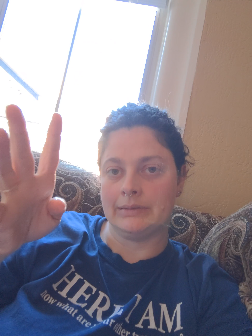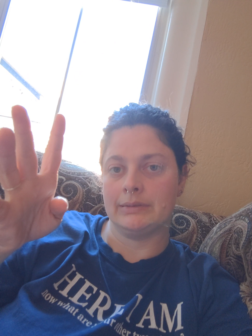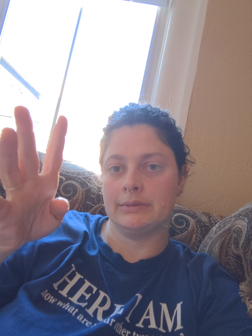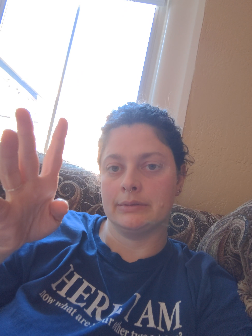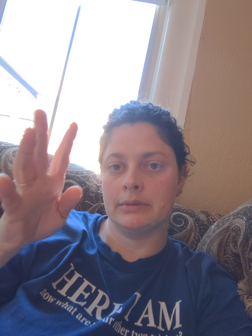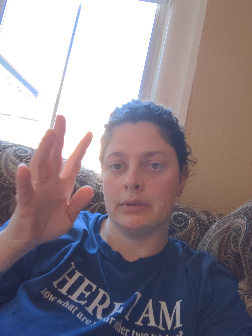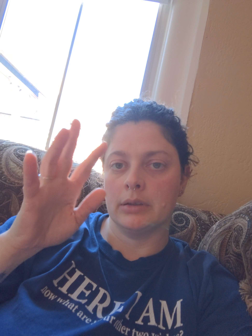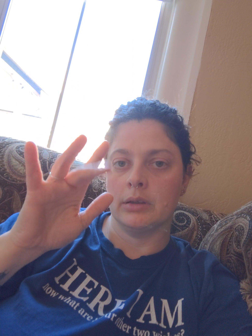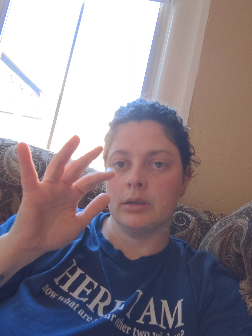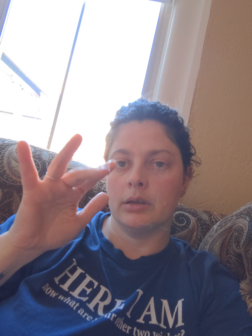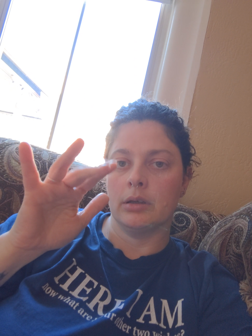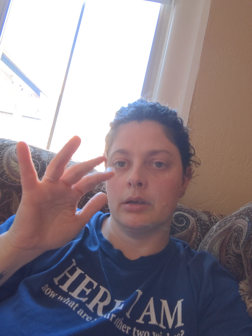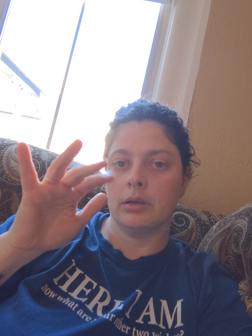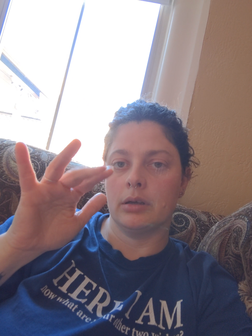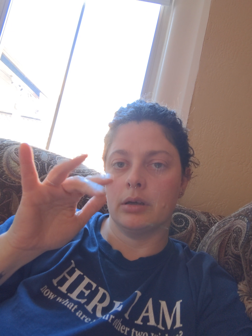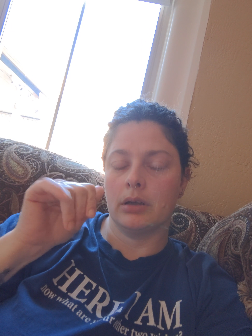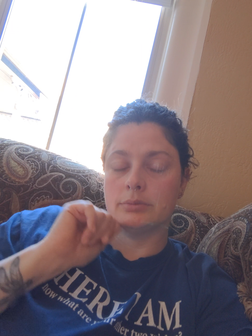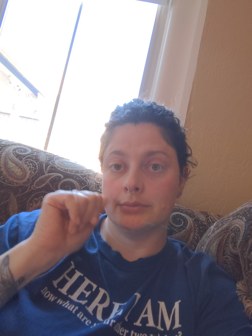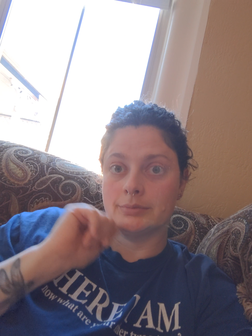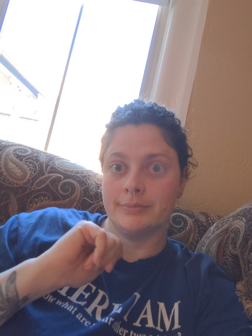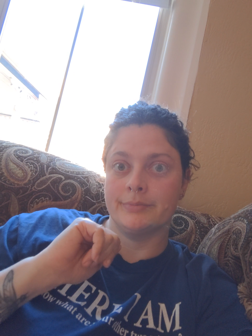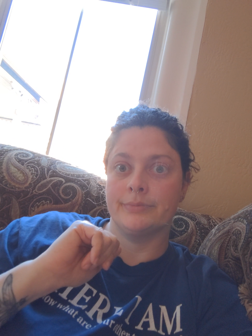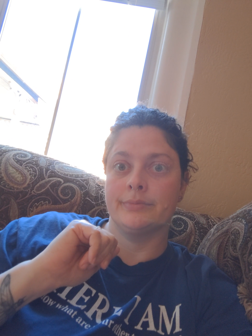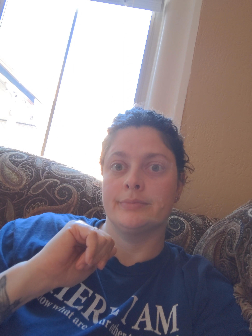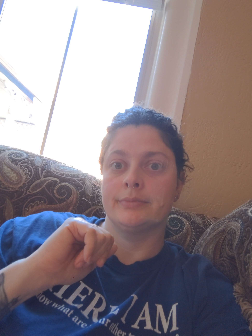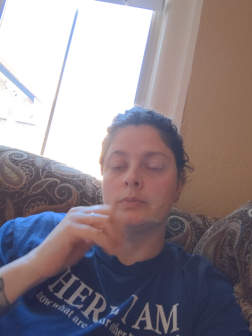aunt